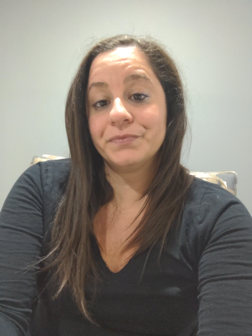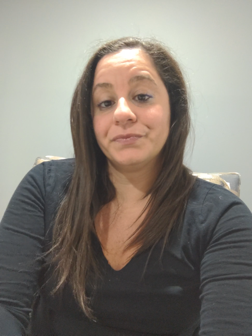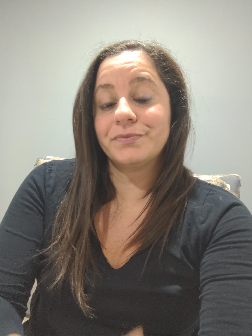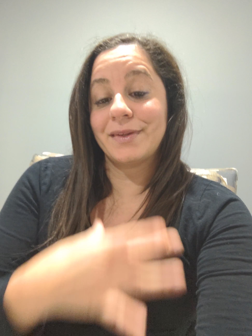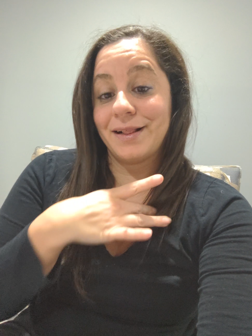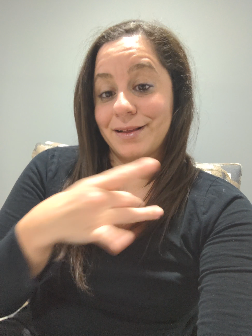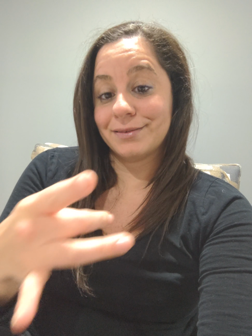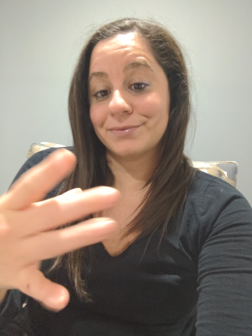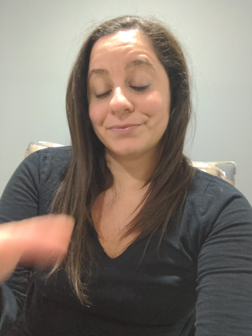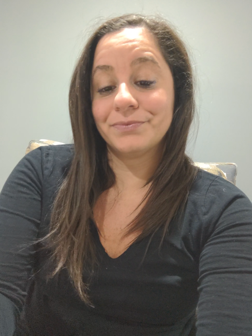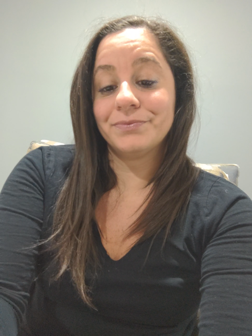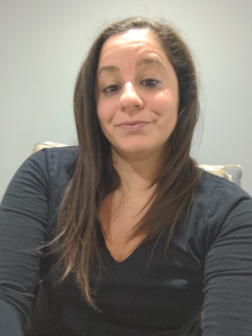like